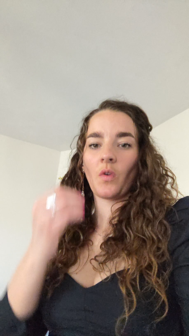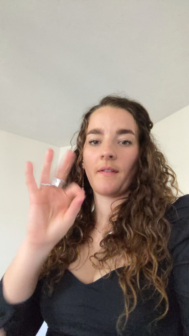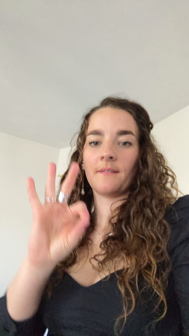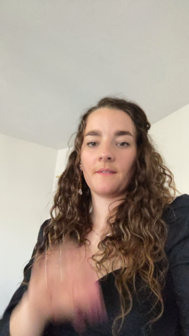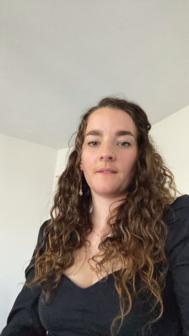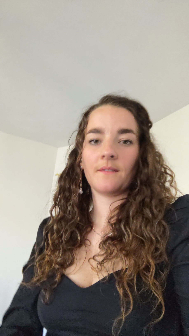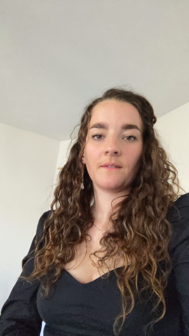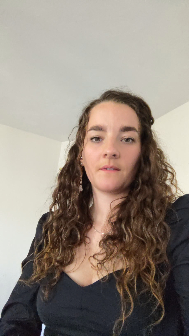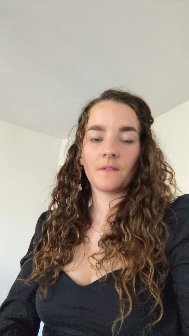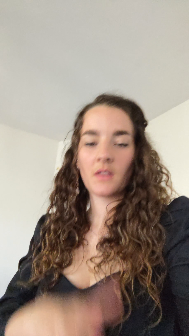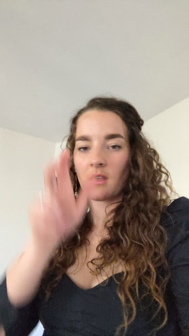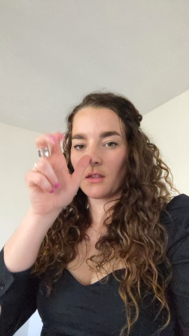ant